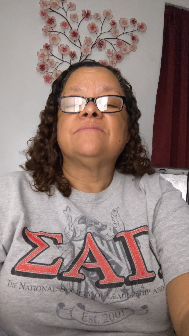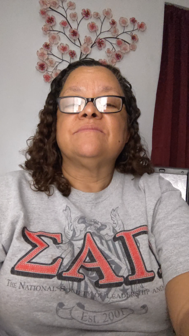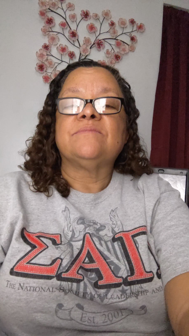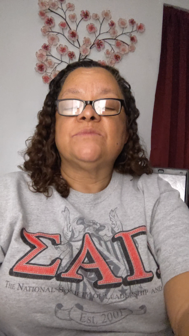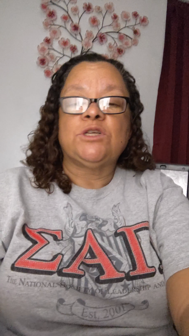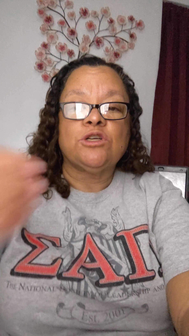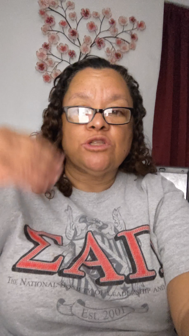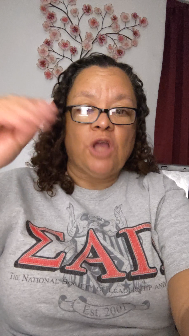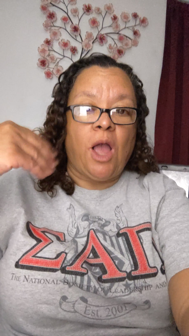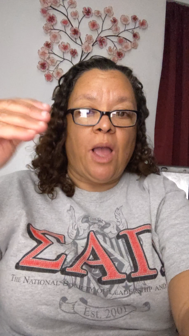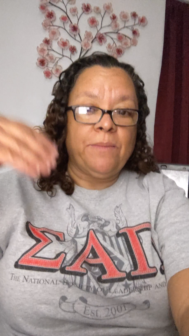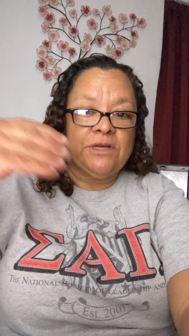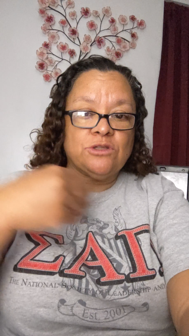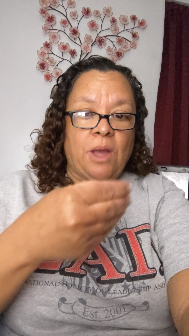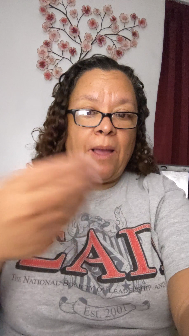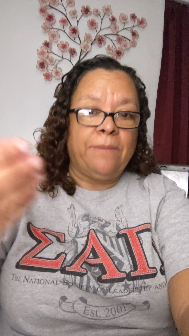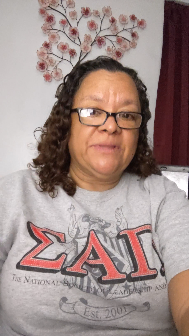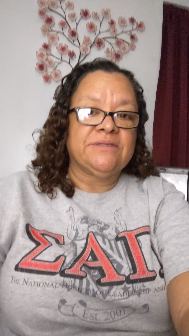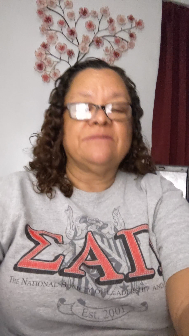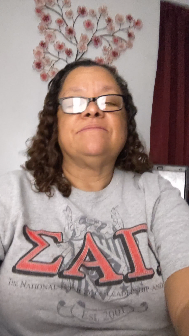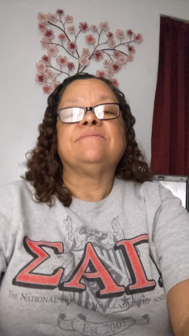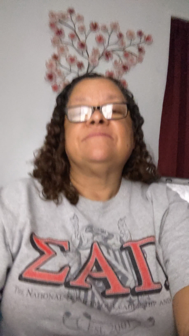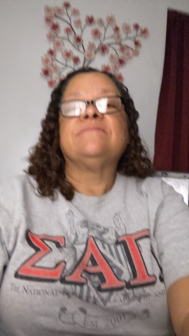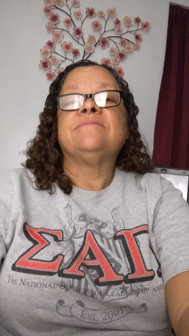shopping